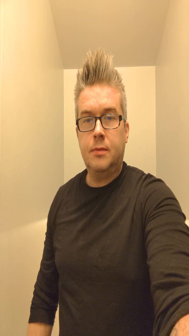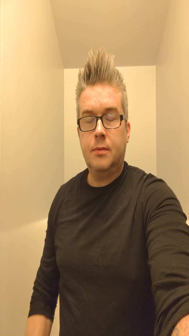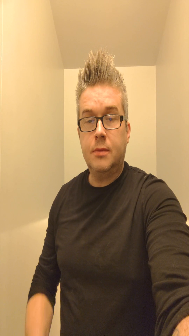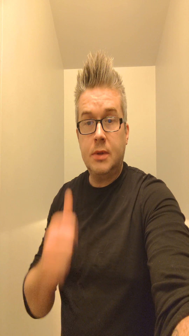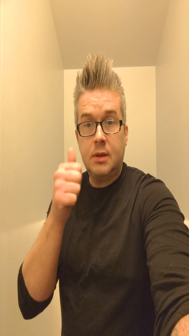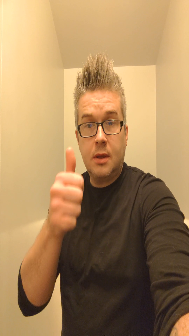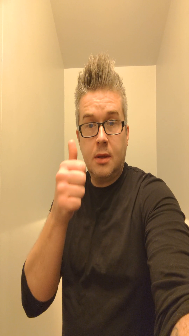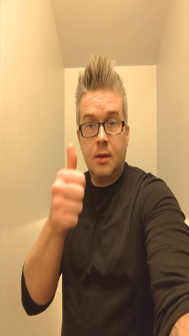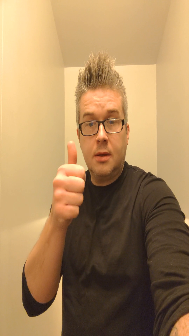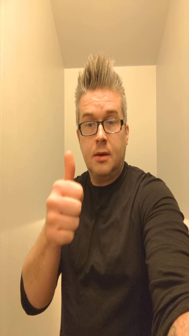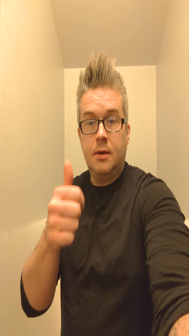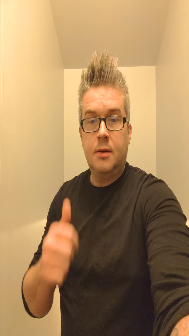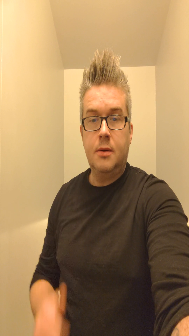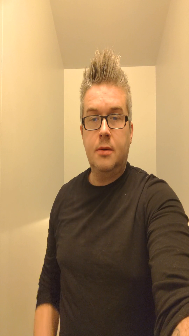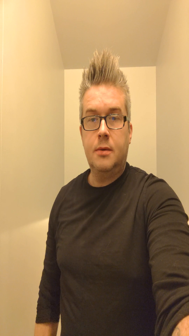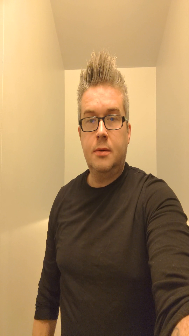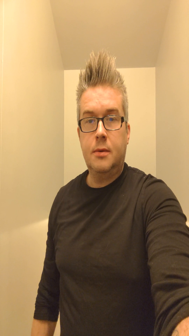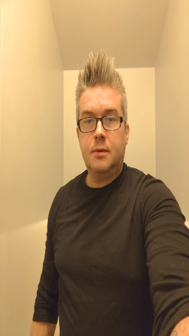yourself